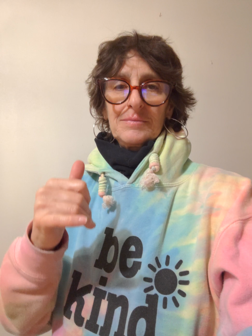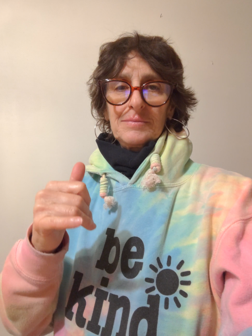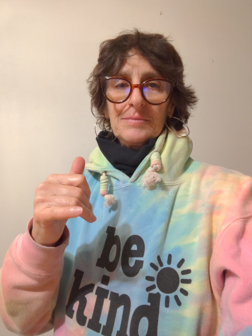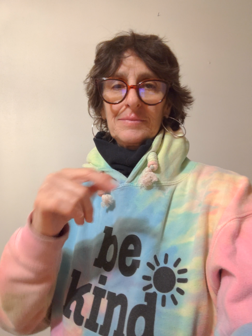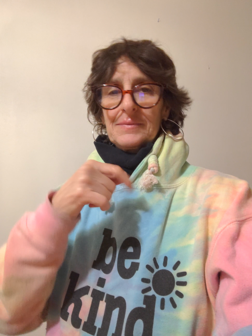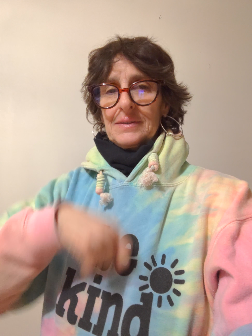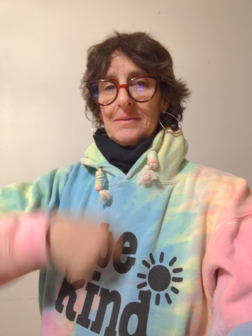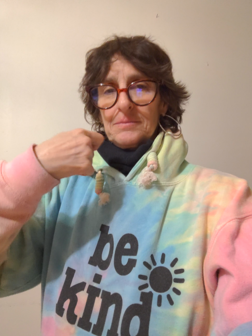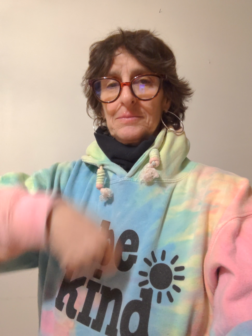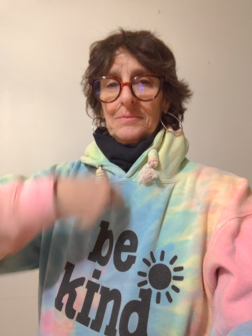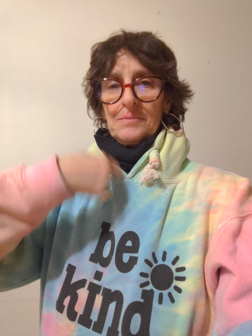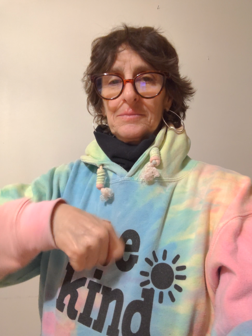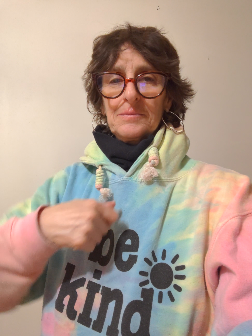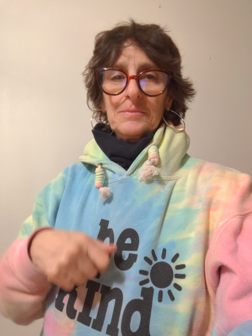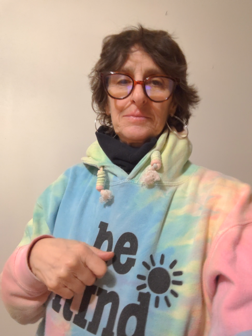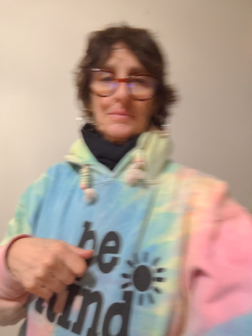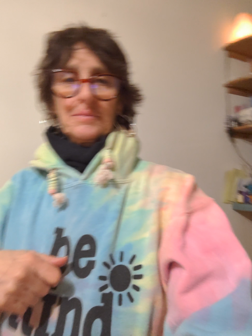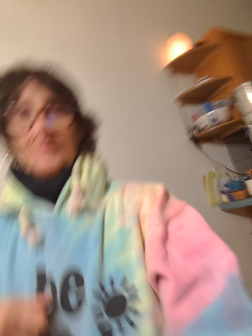zipper